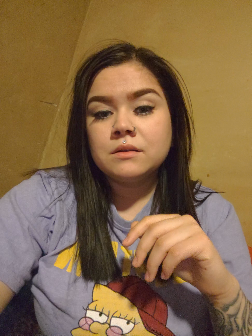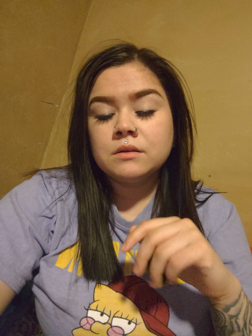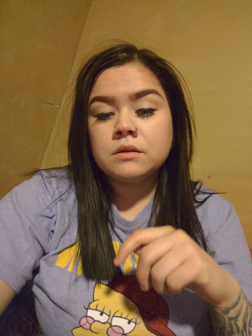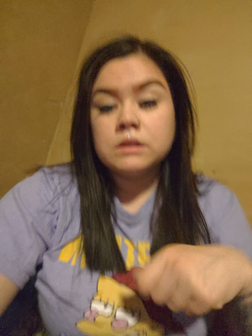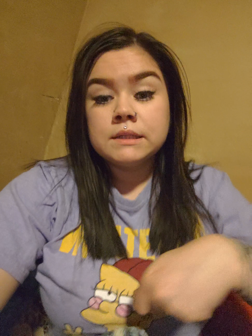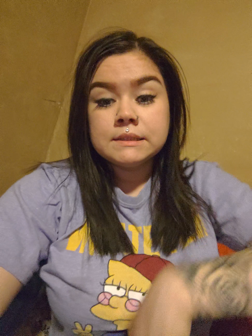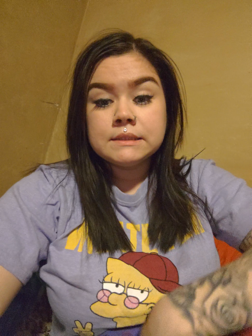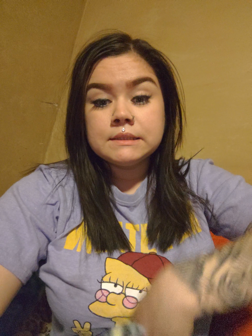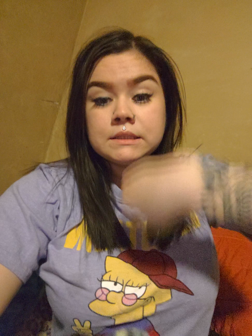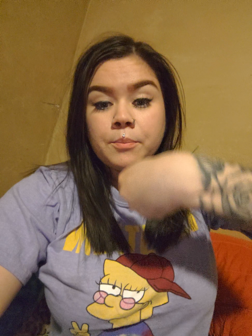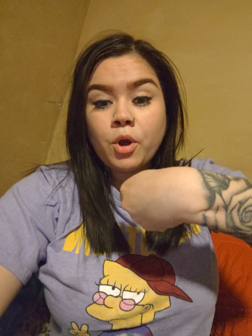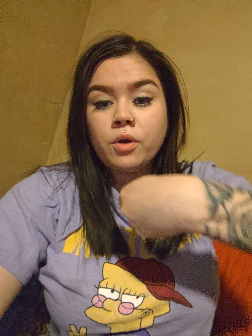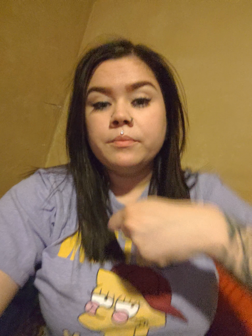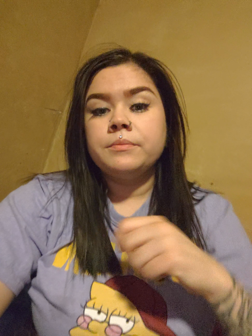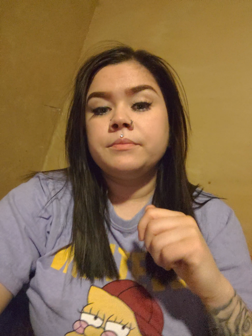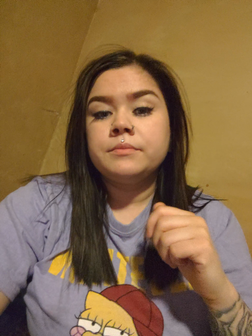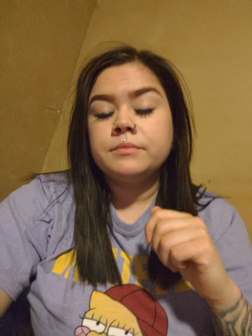zipper